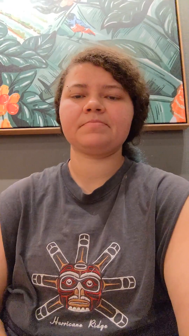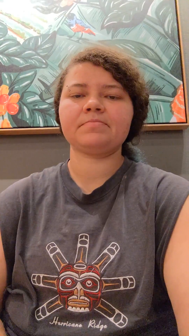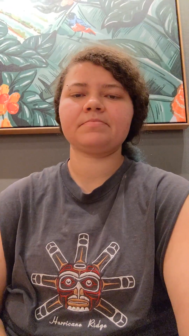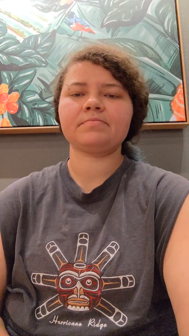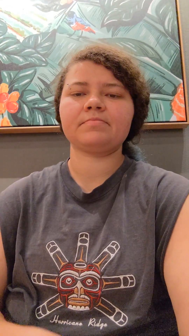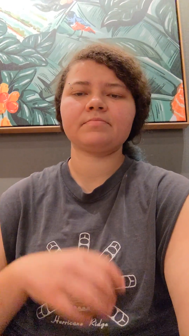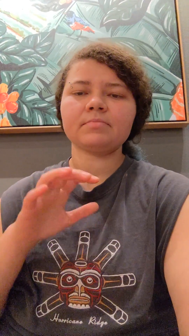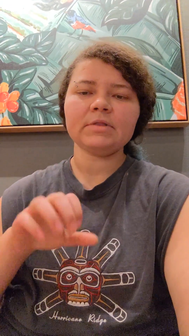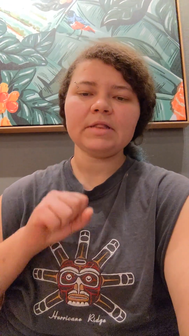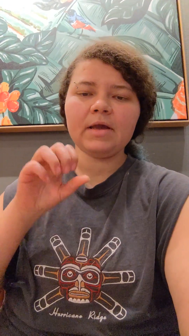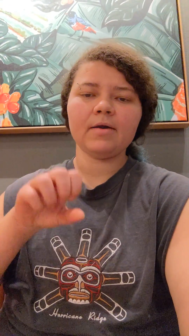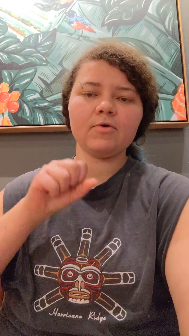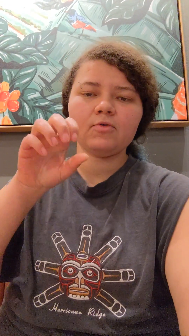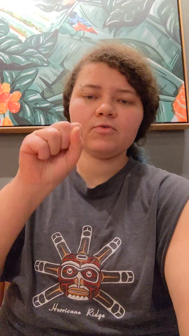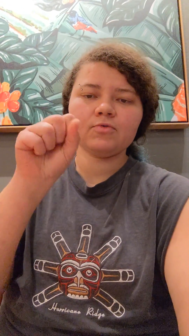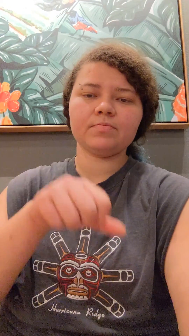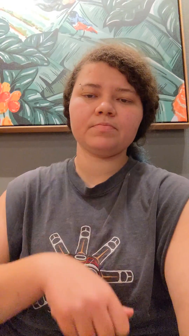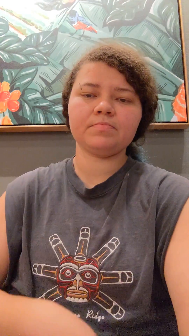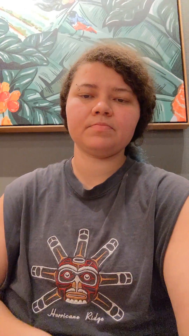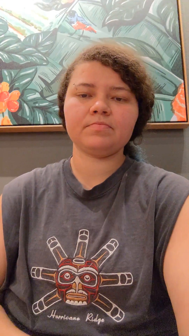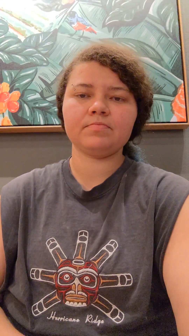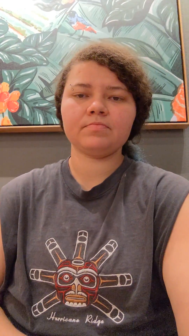ladder